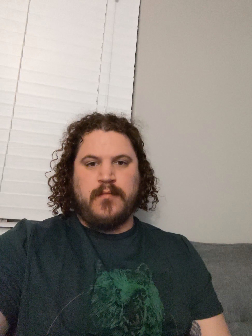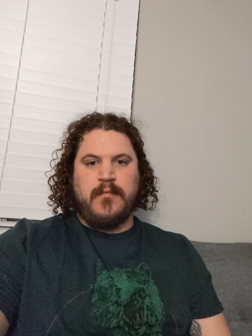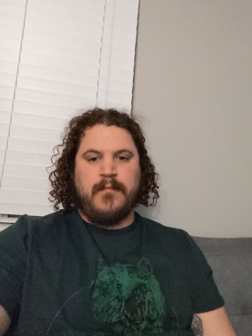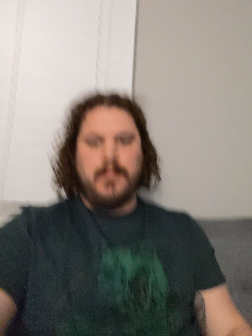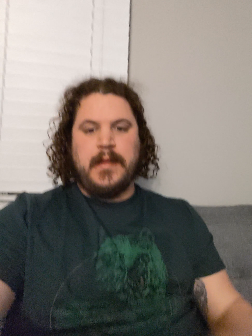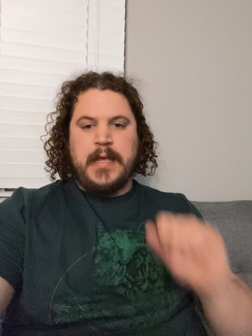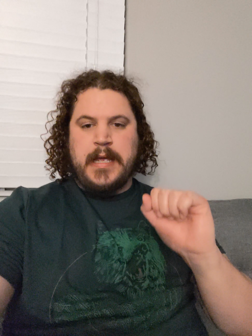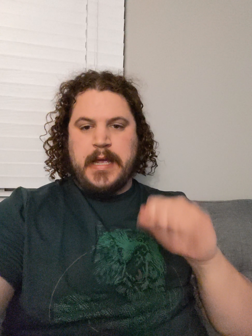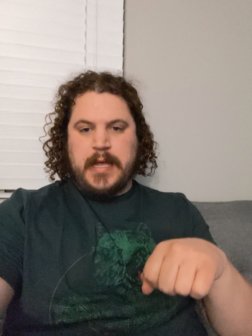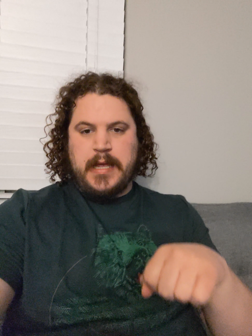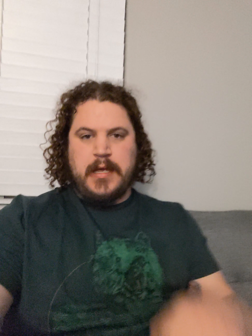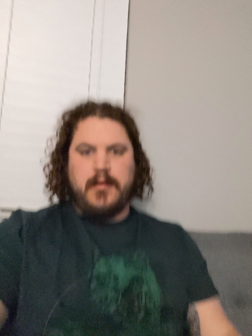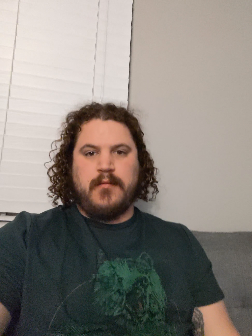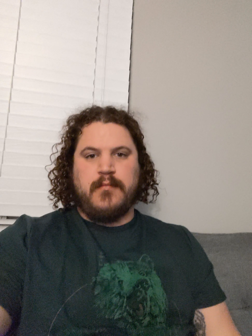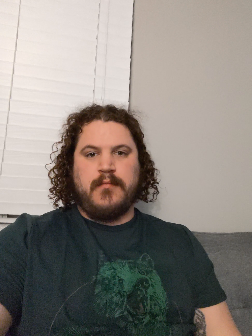can